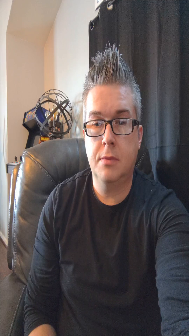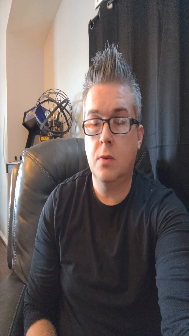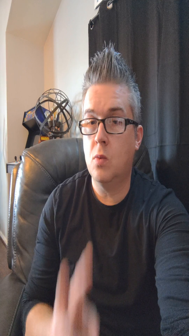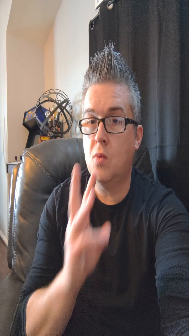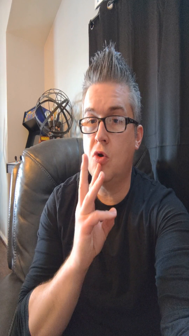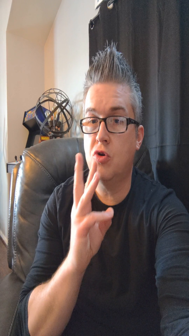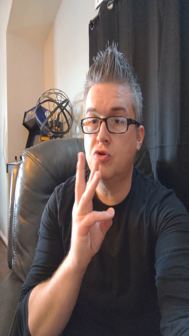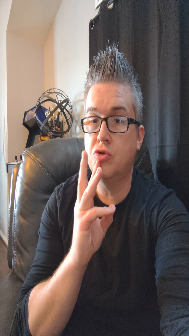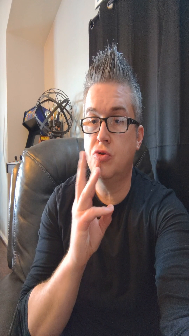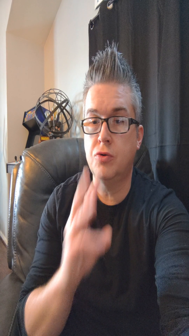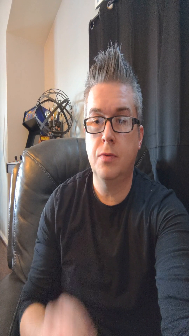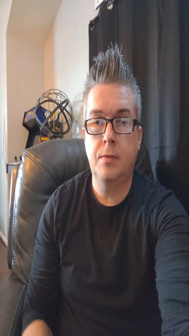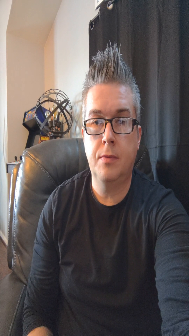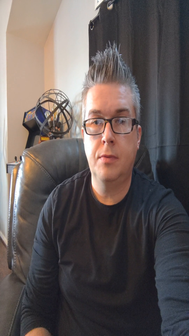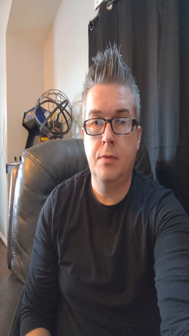water